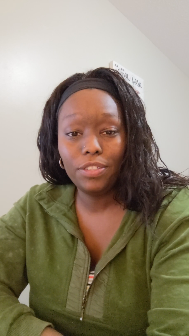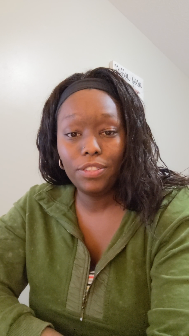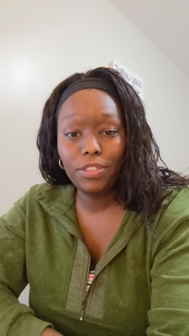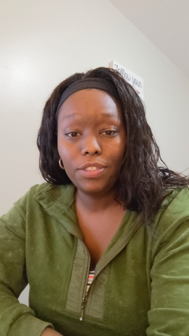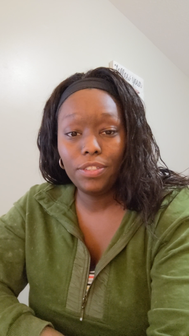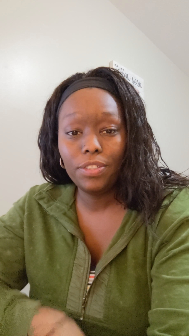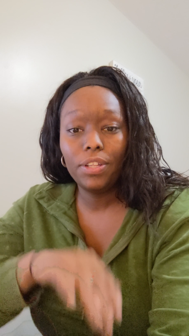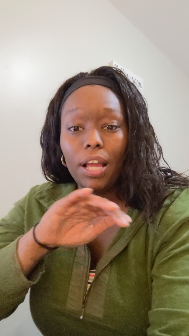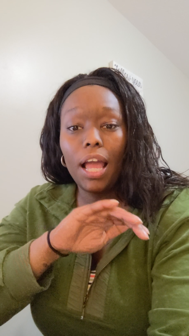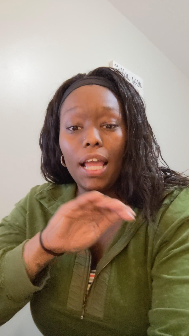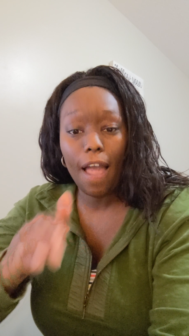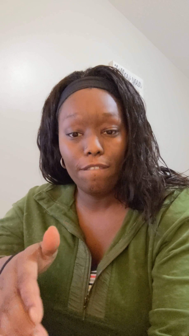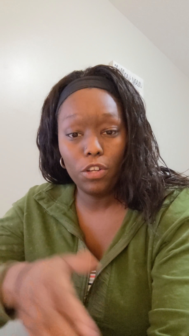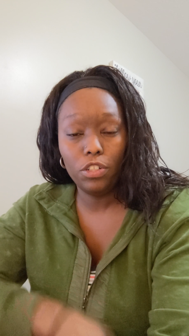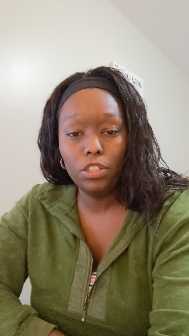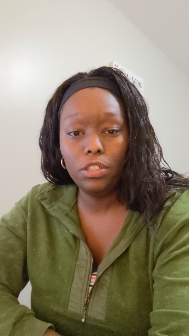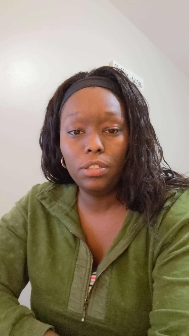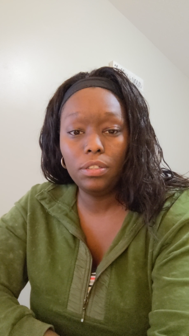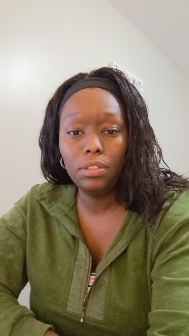cover